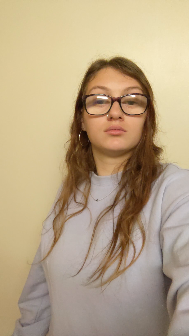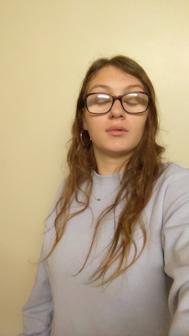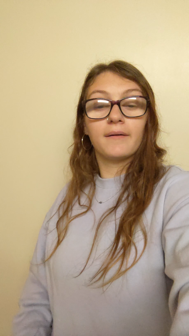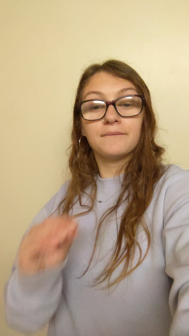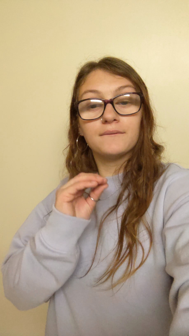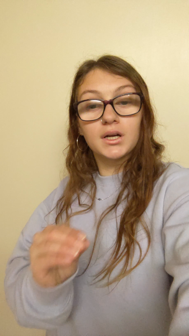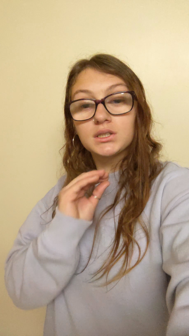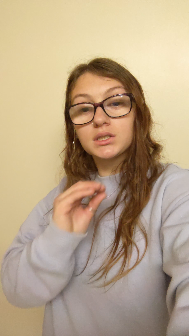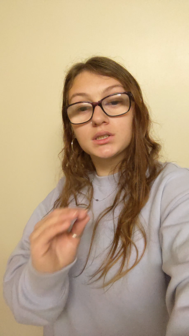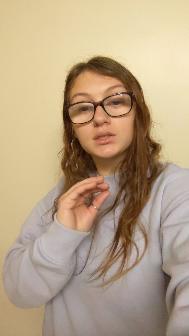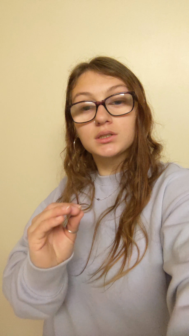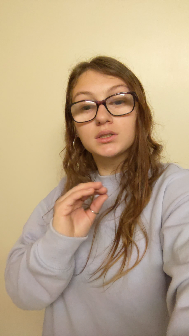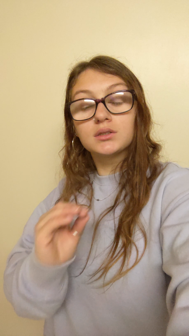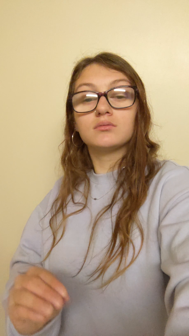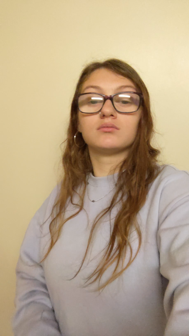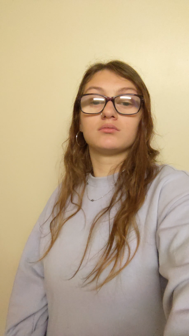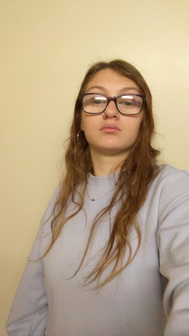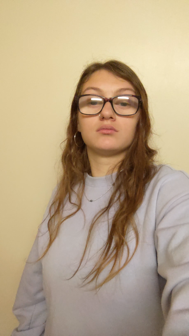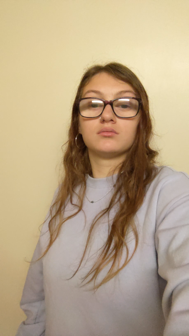fix